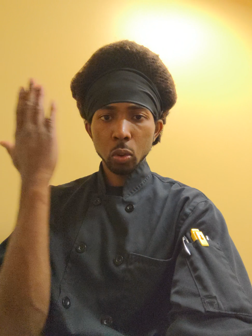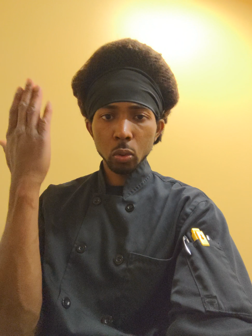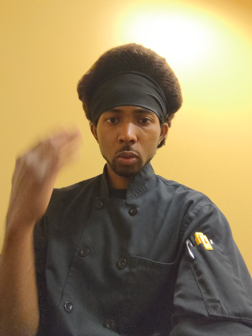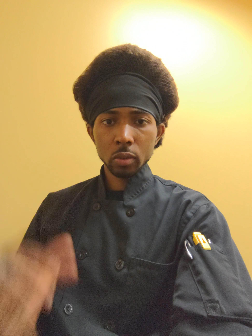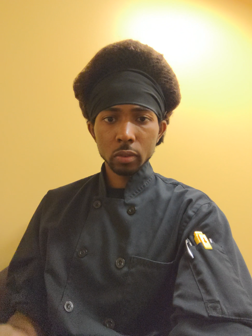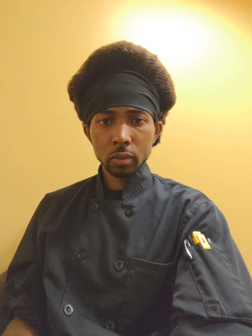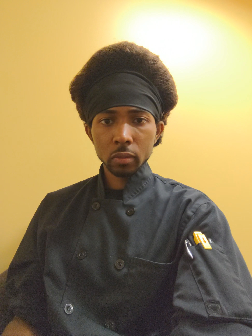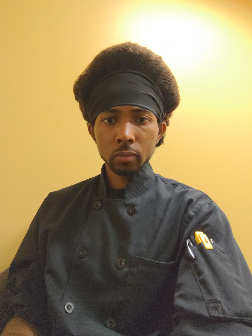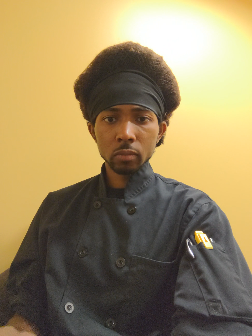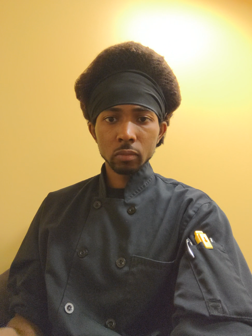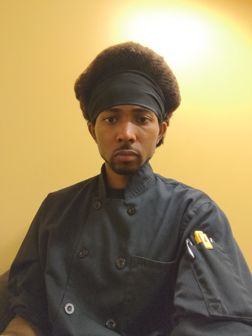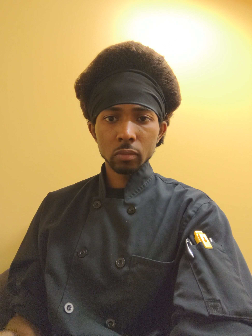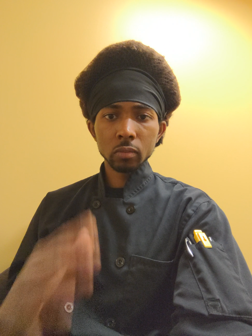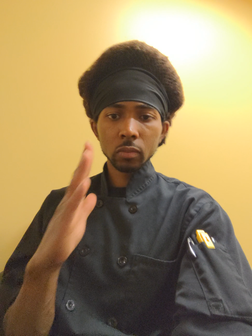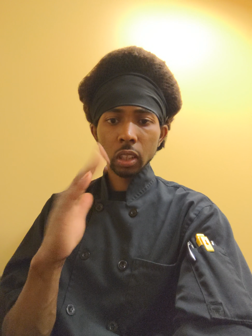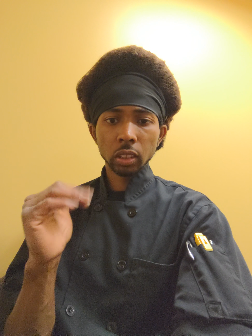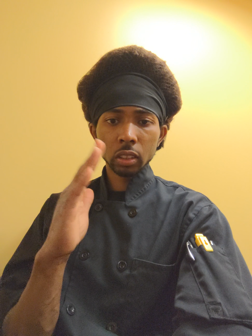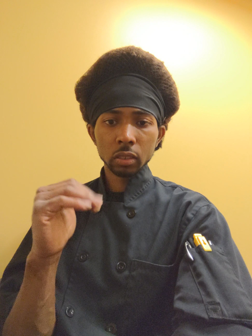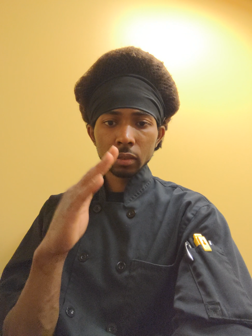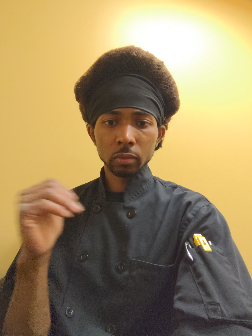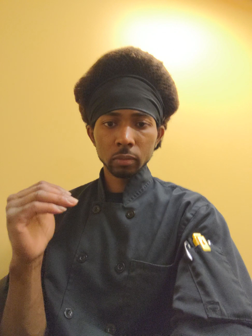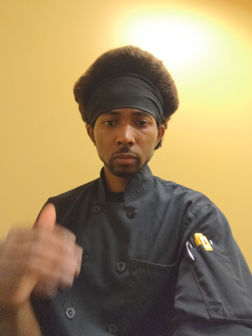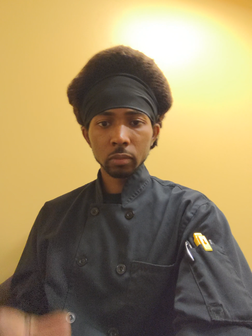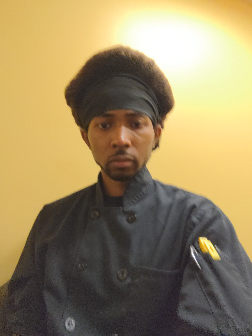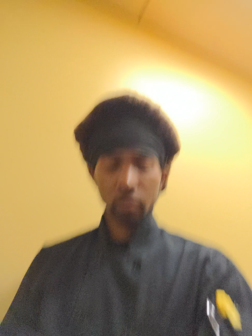downtown